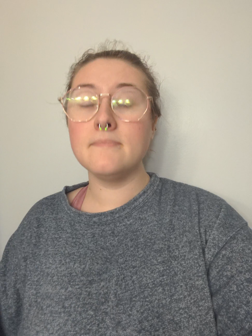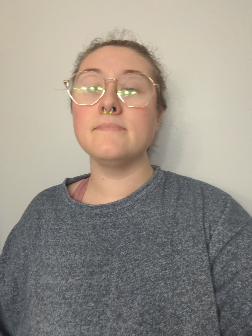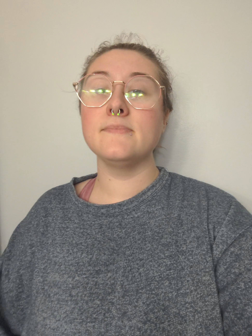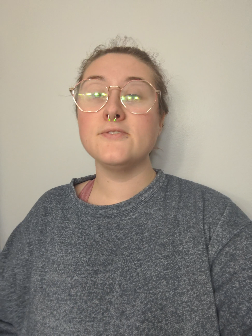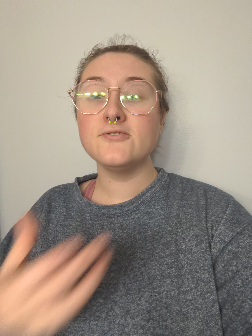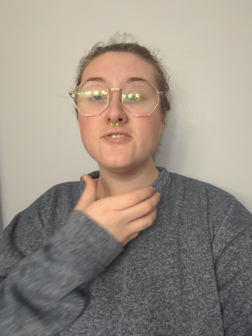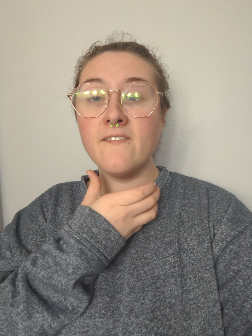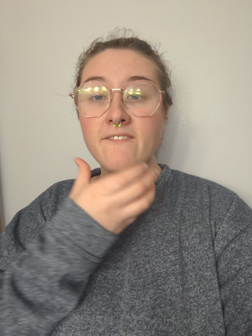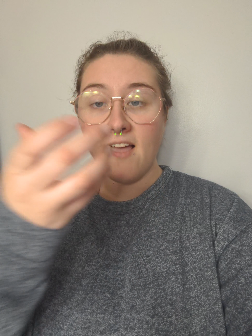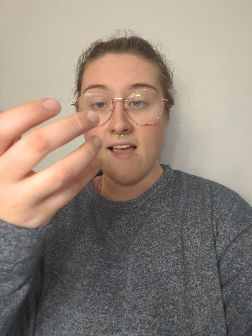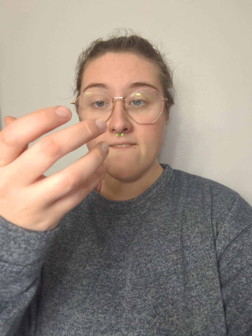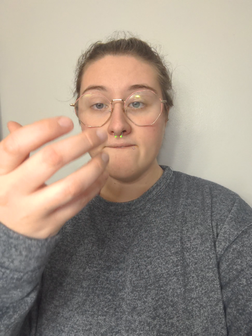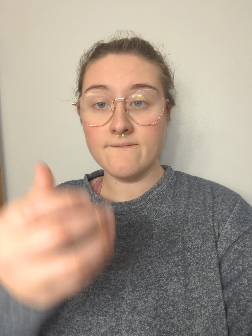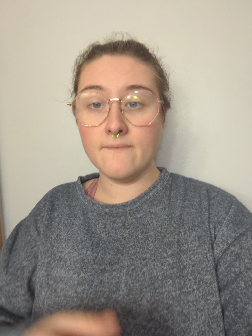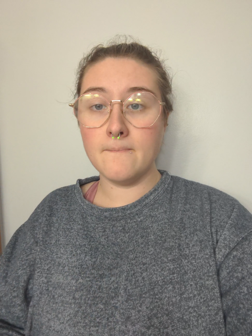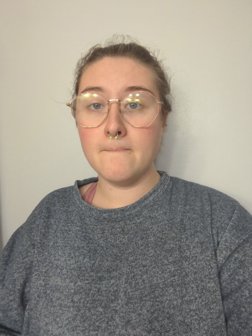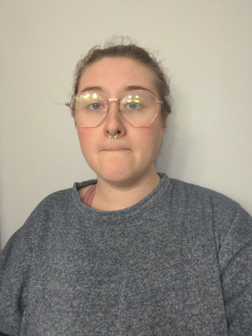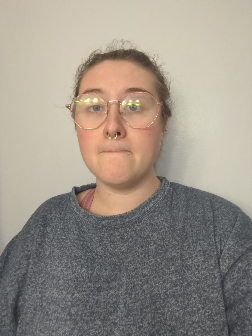giraffe